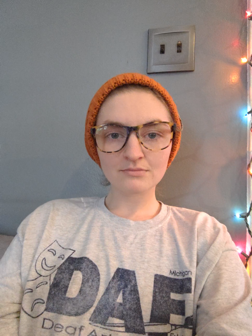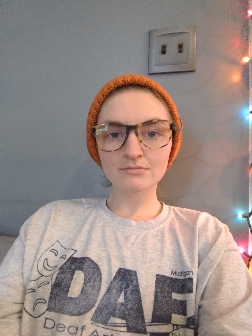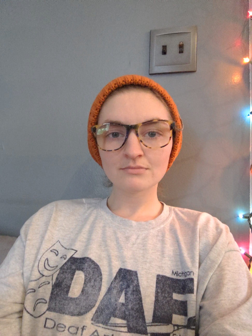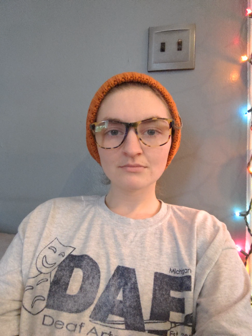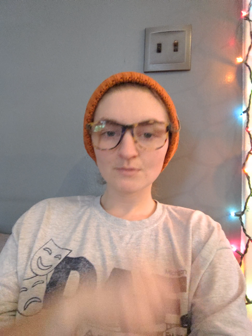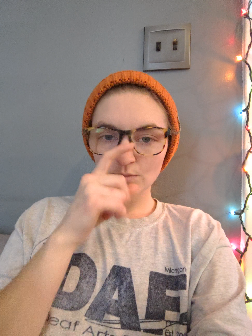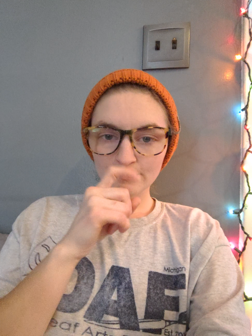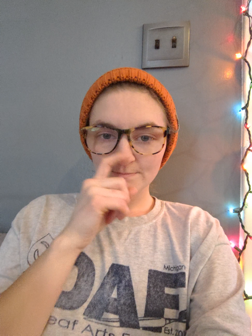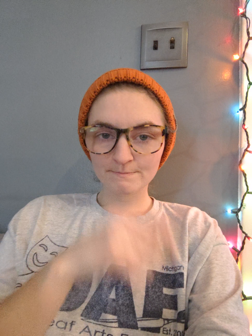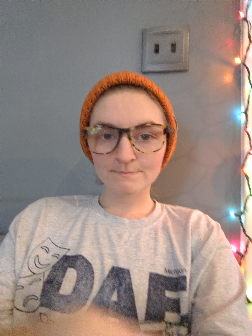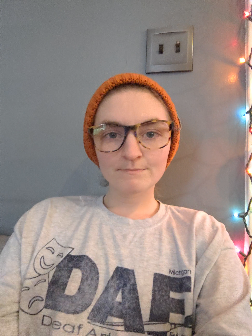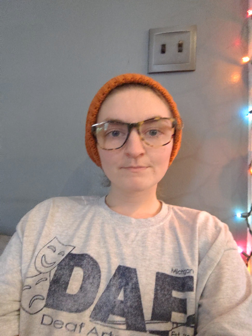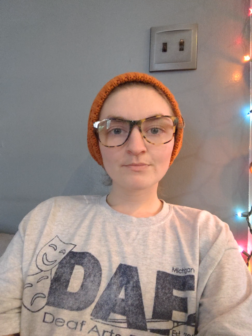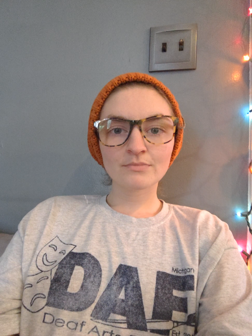doll